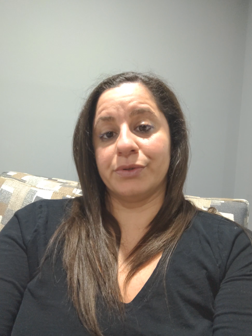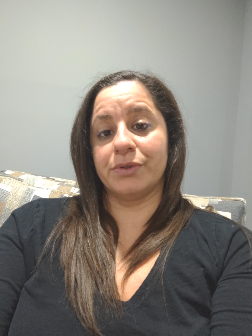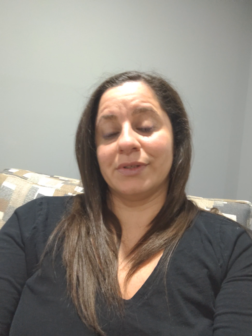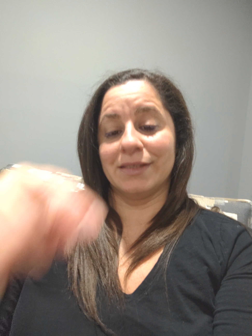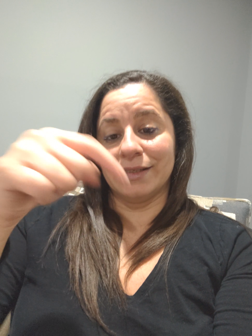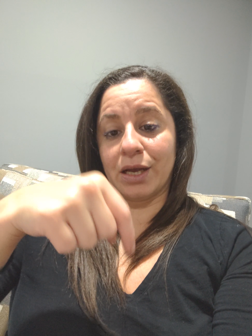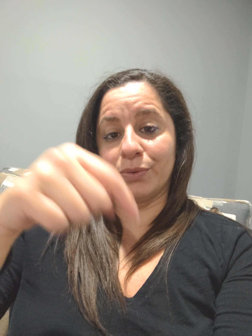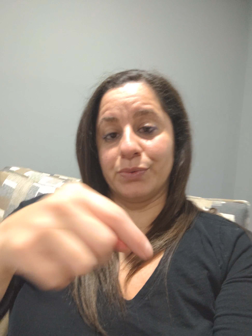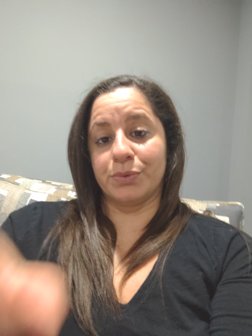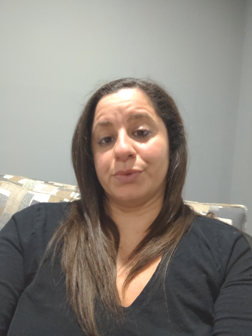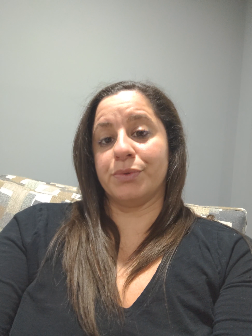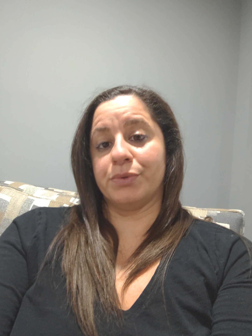down